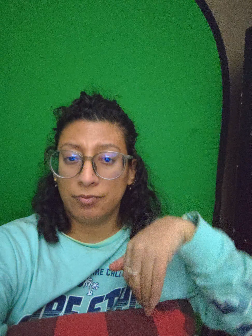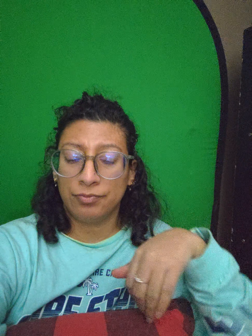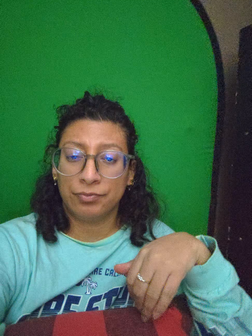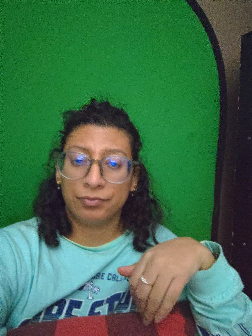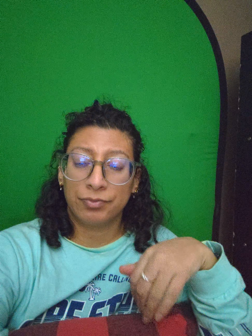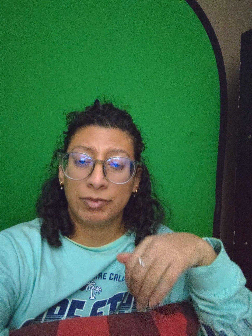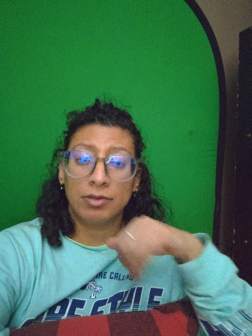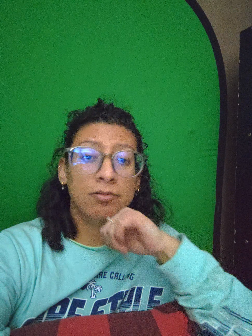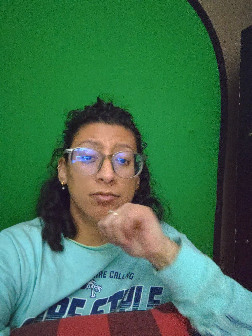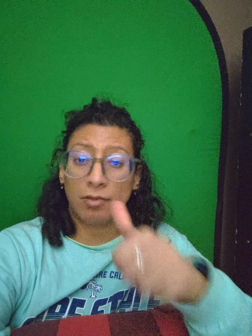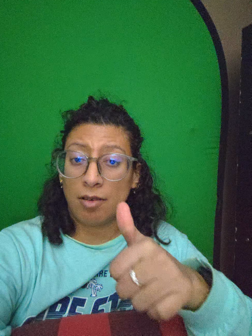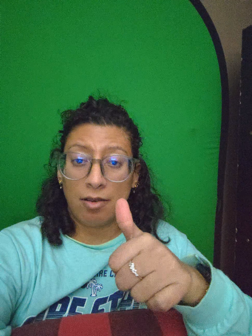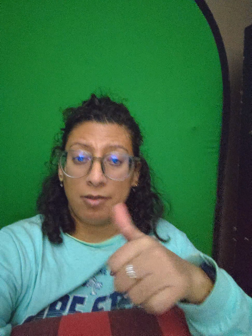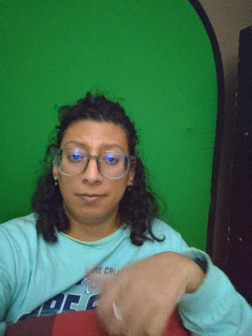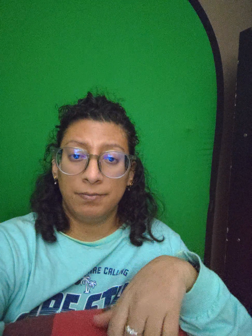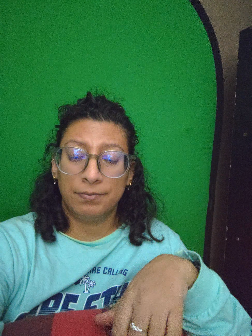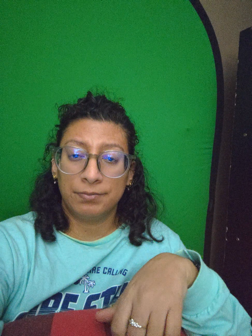not